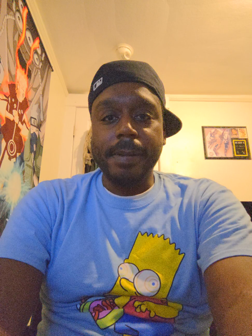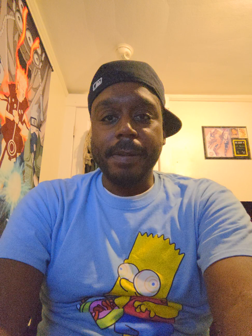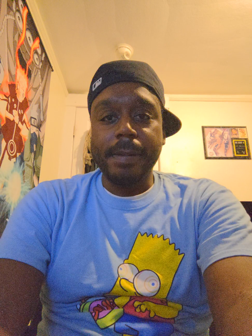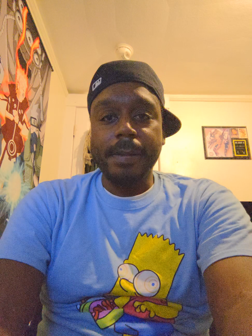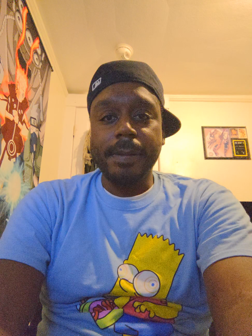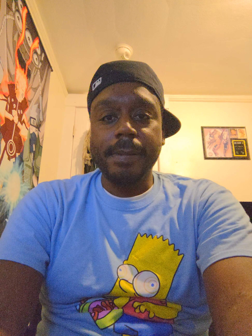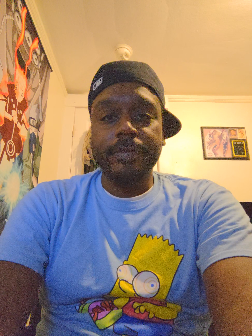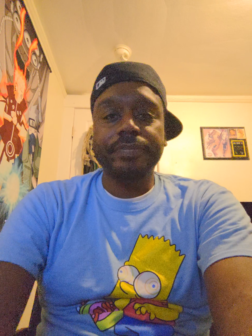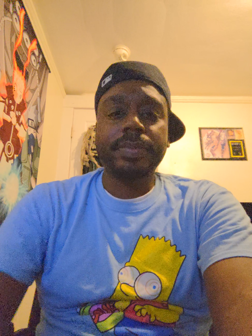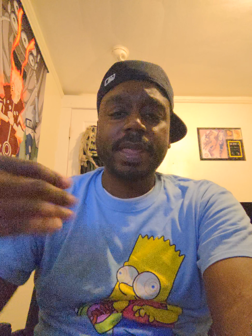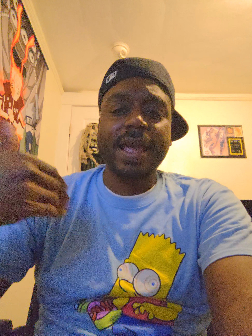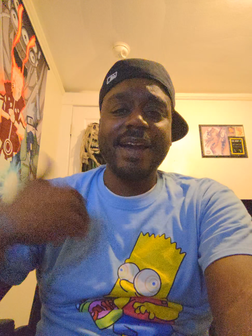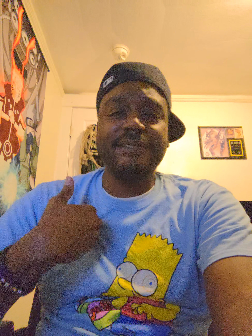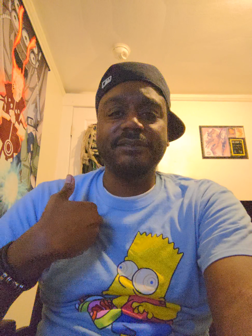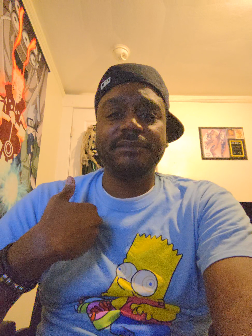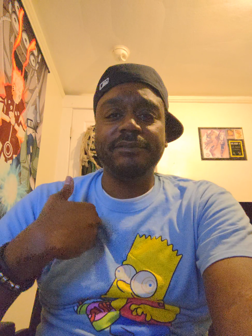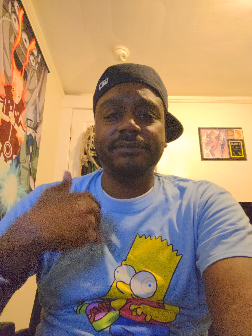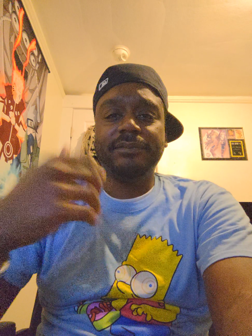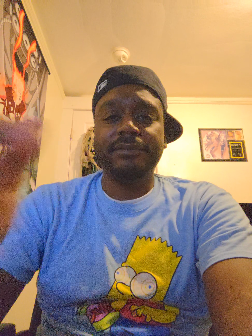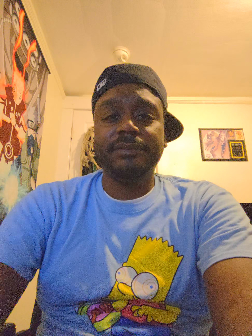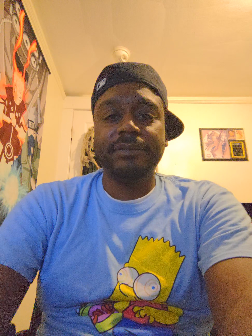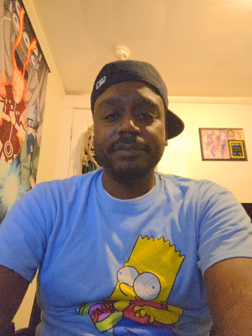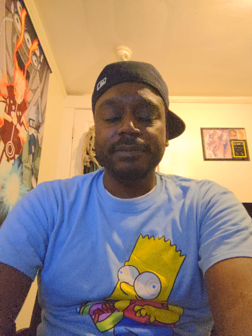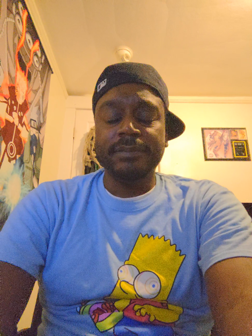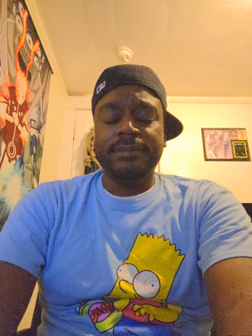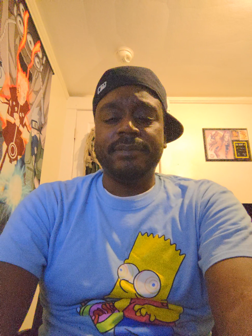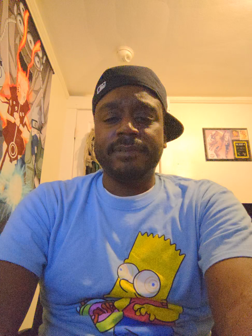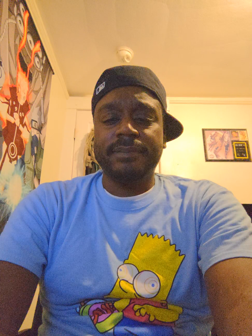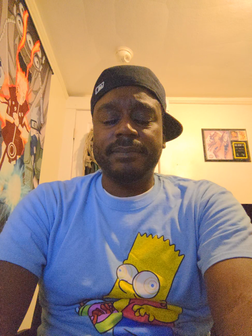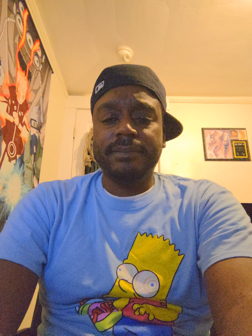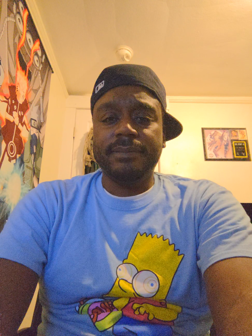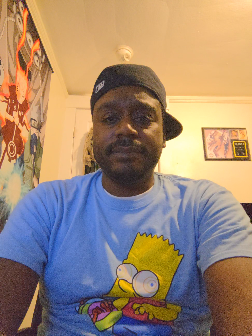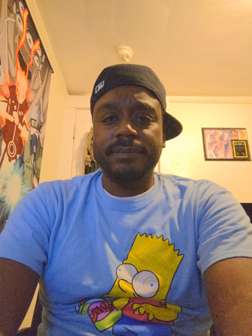have